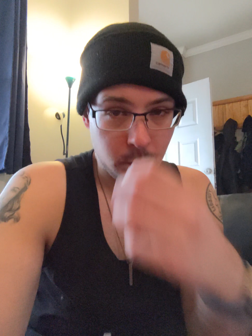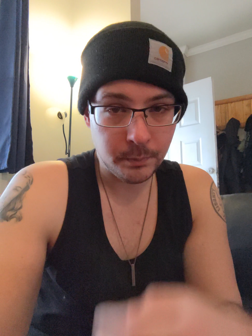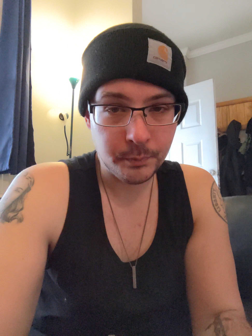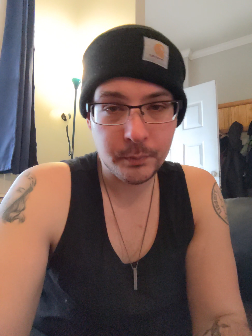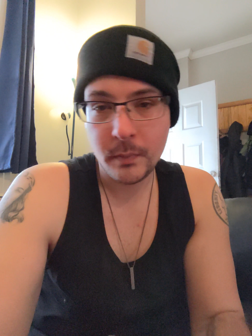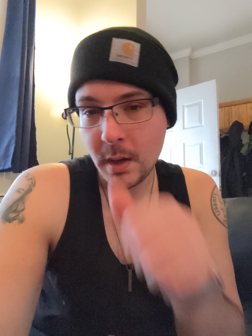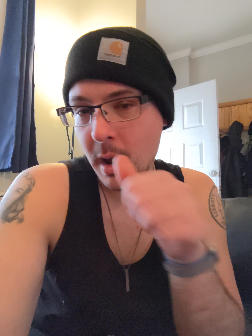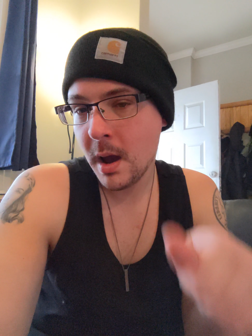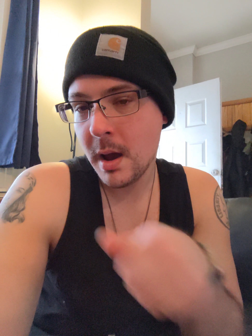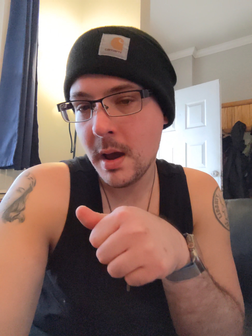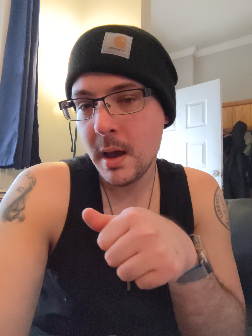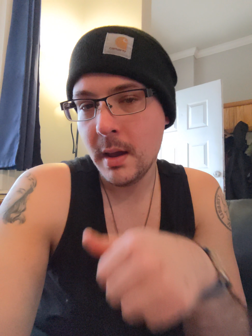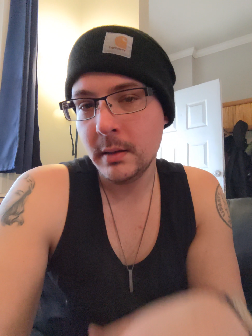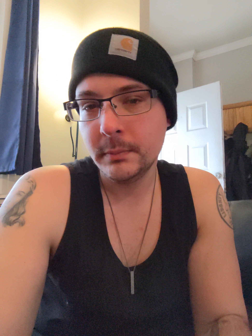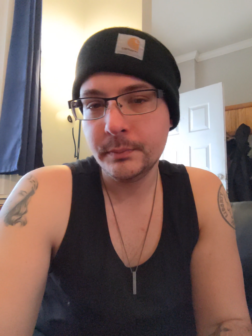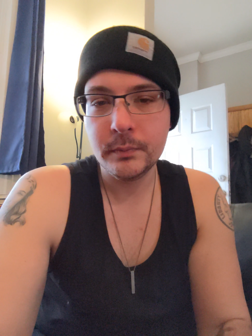hide